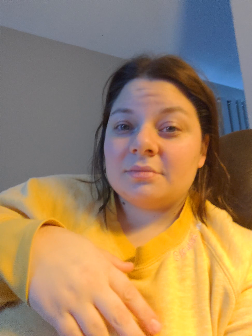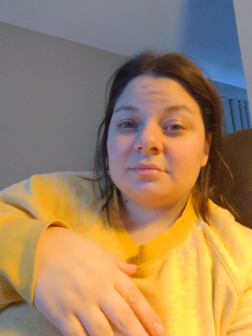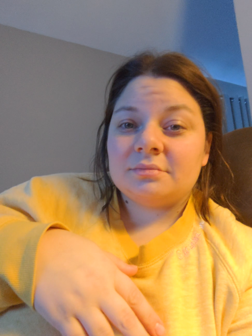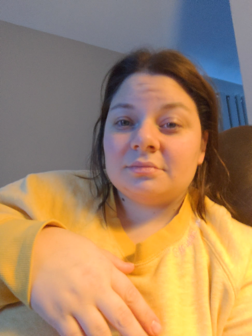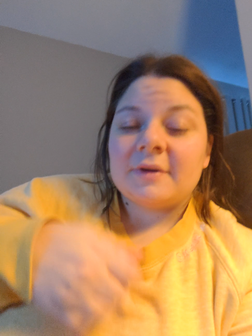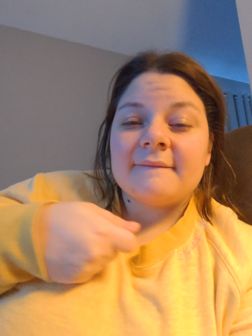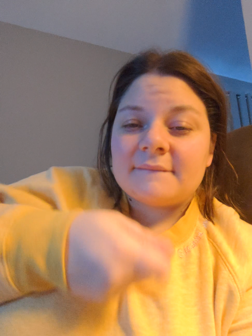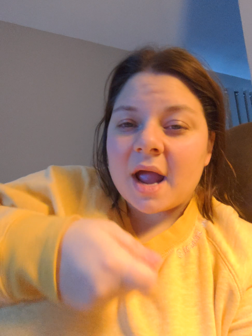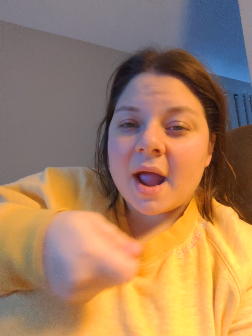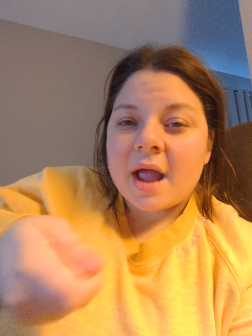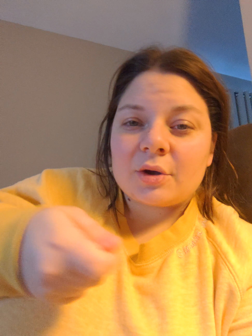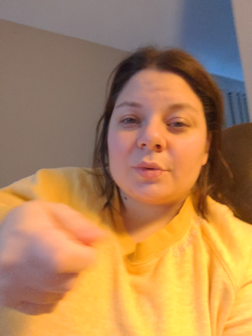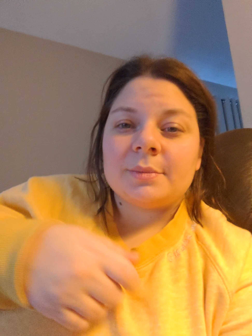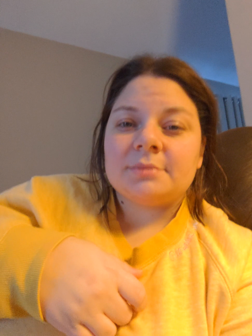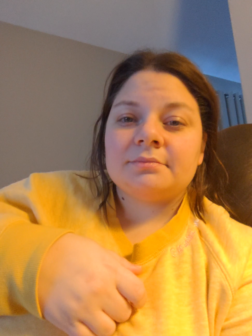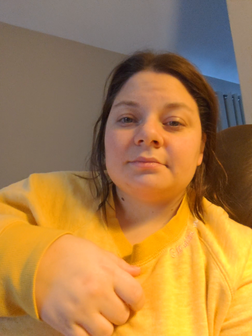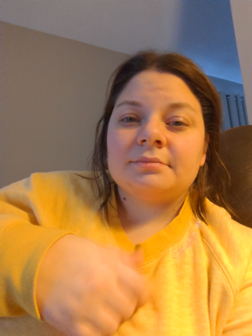vacuum